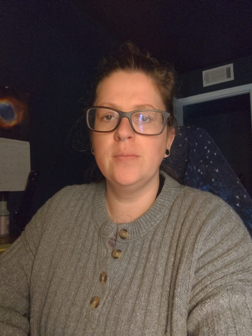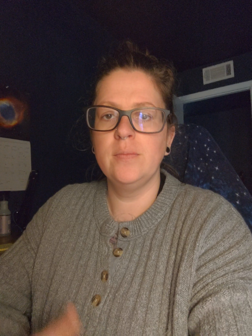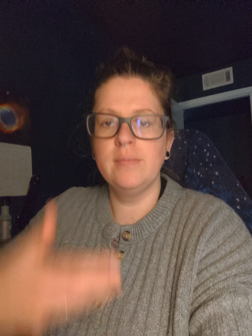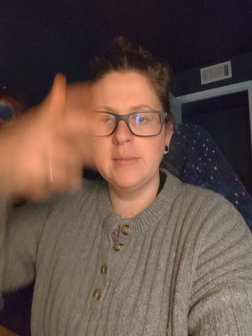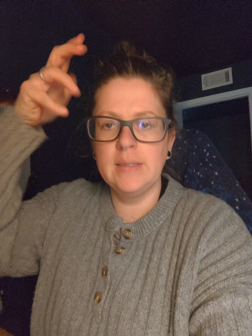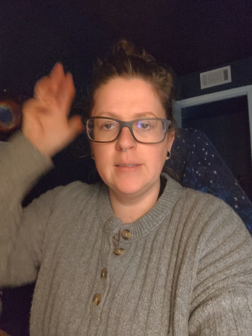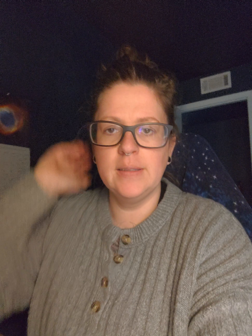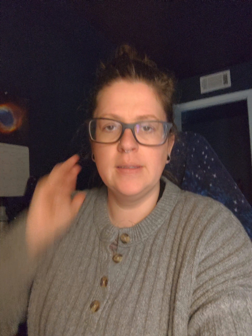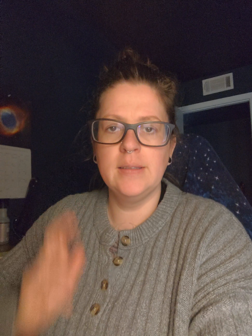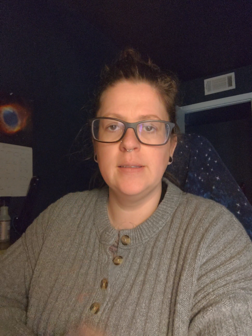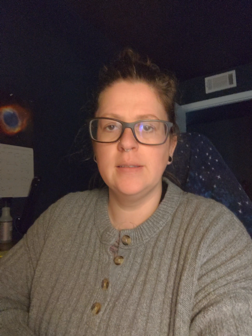lion